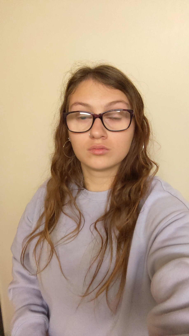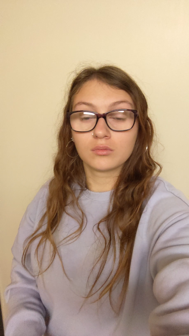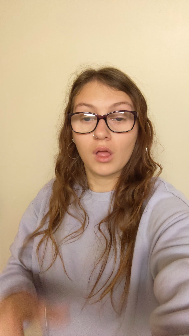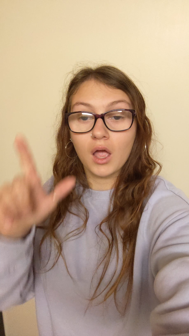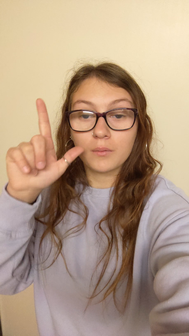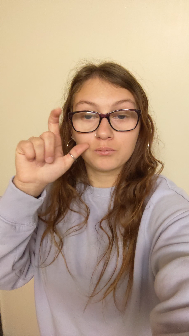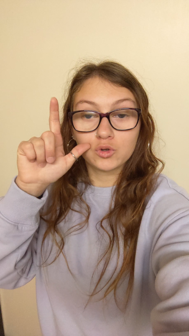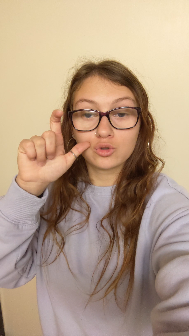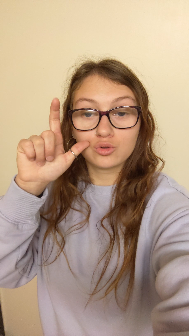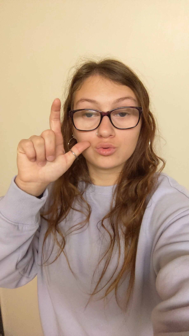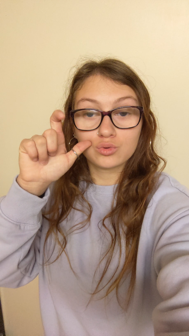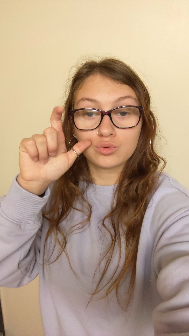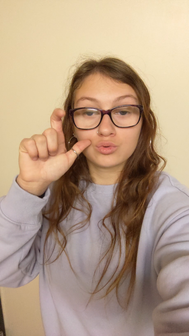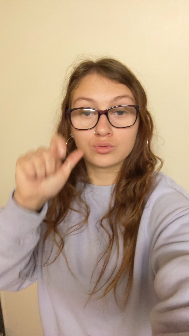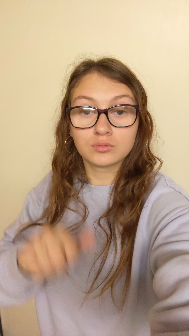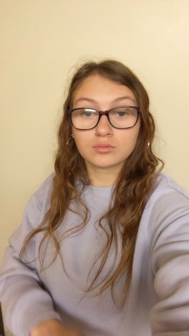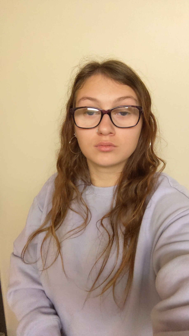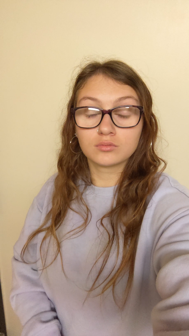camera